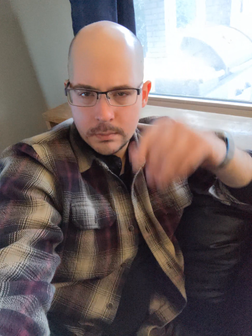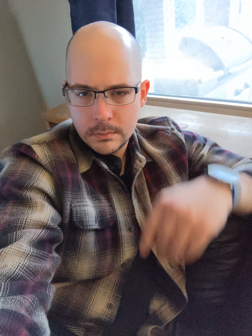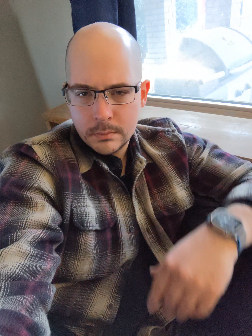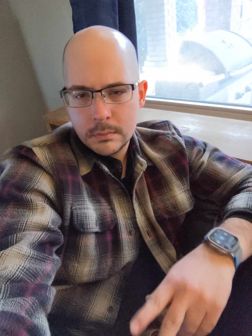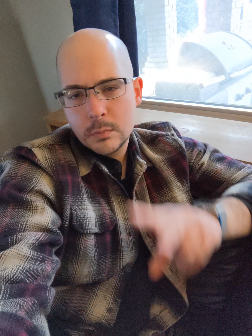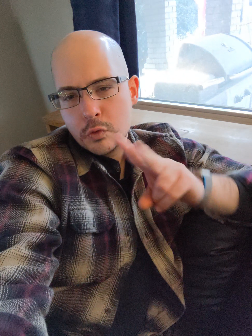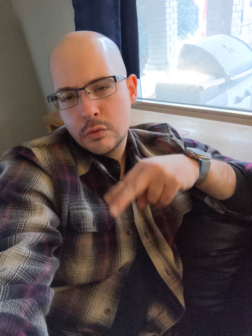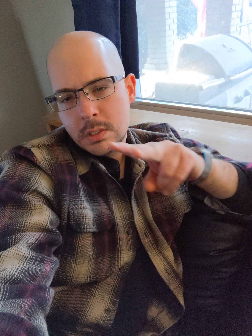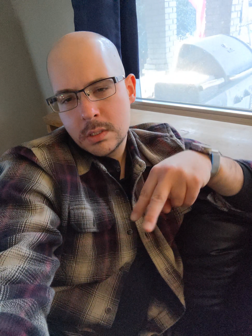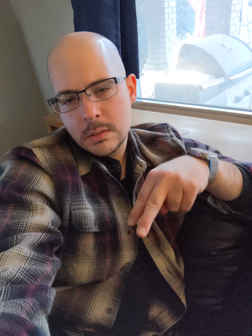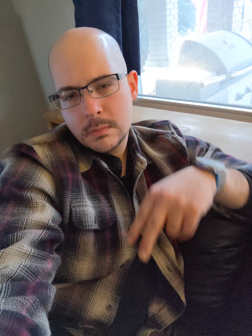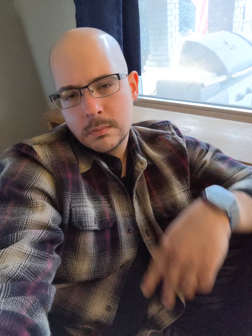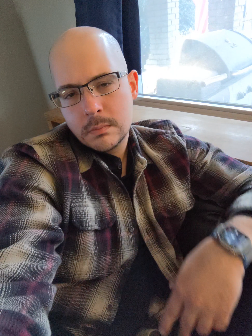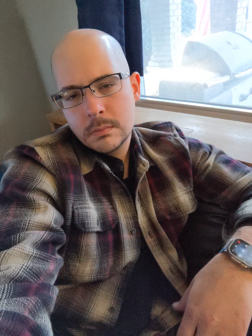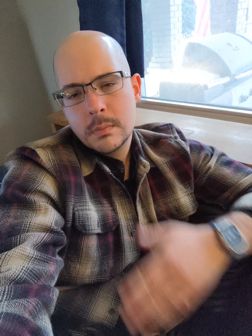read